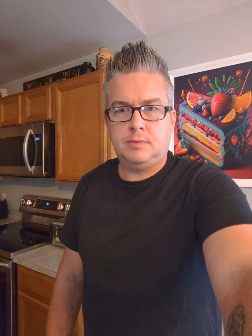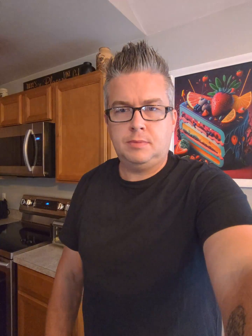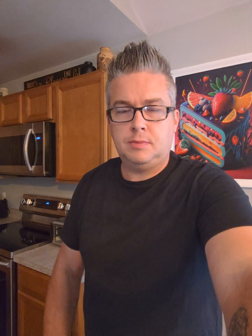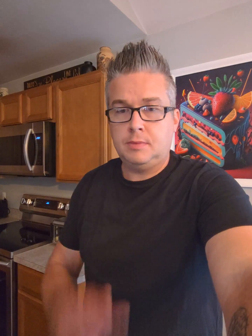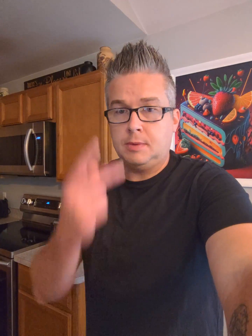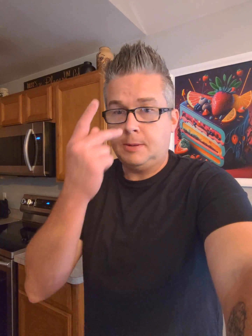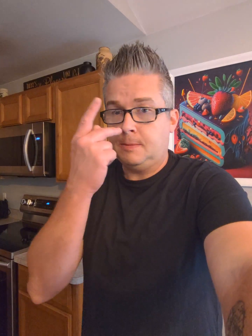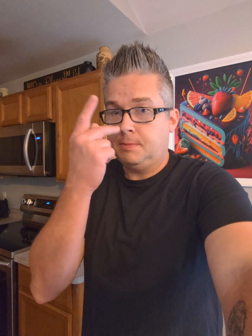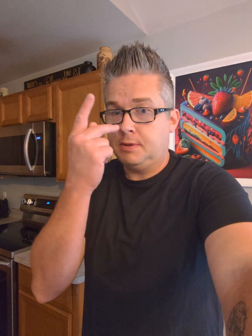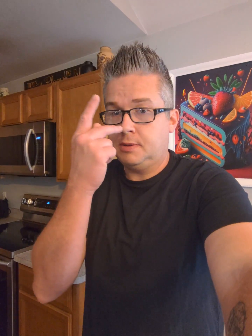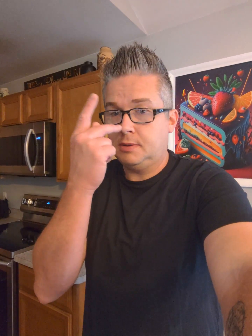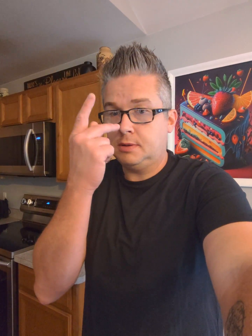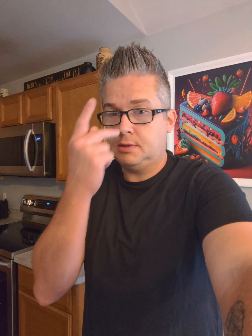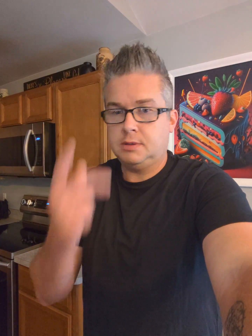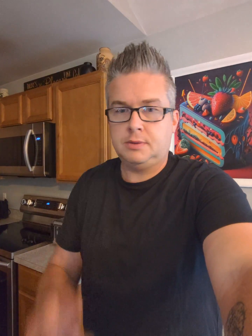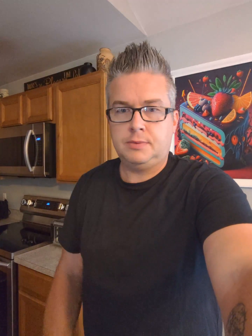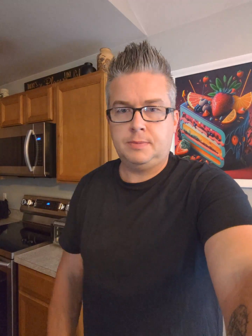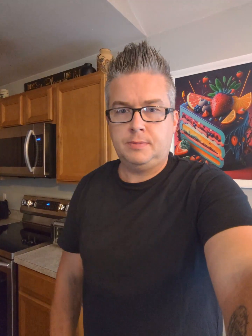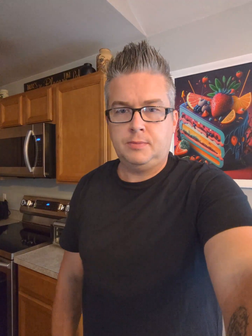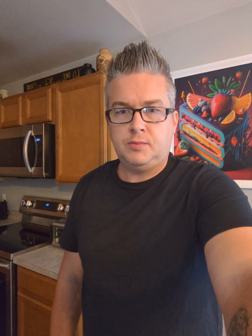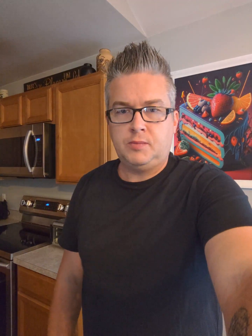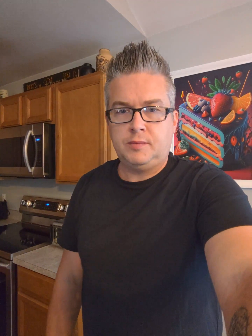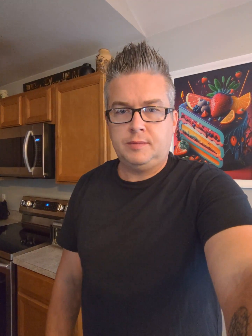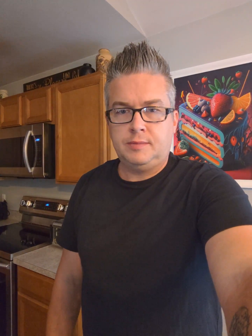penis